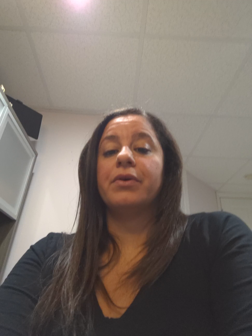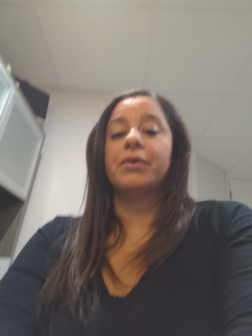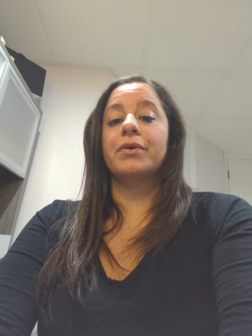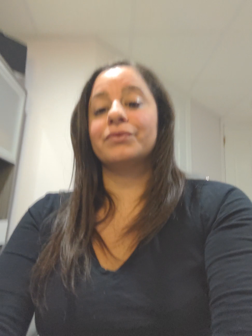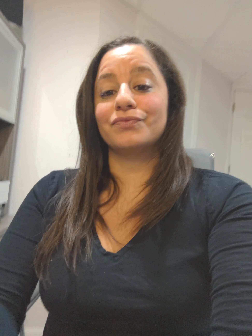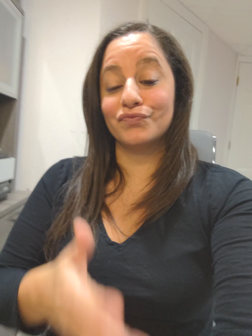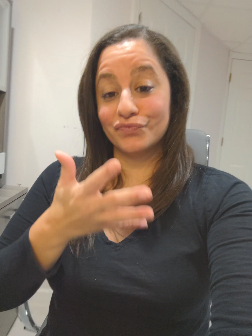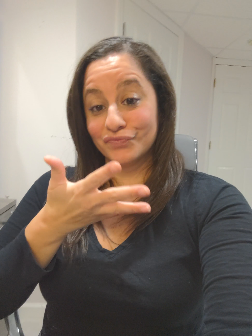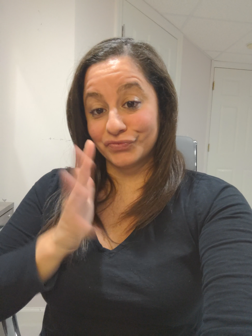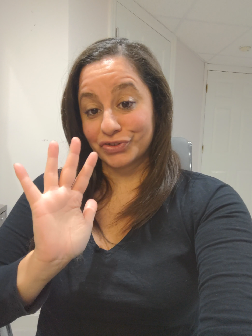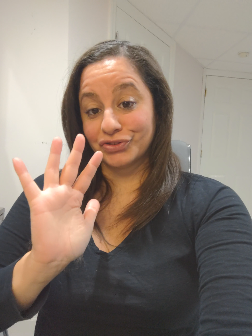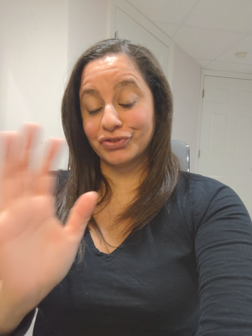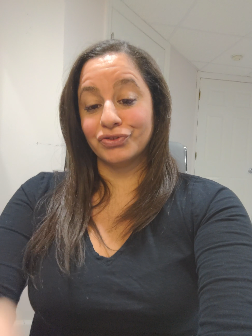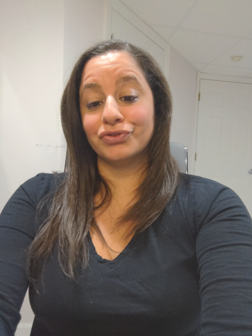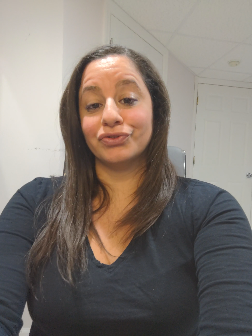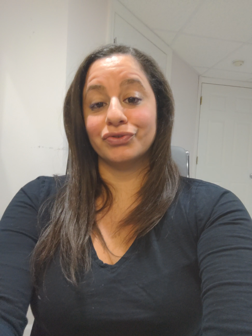finish